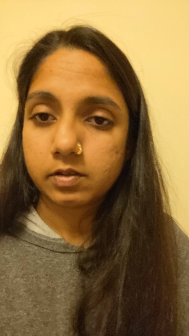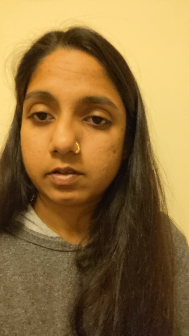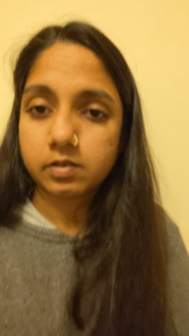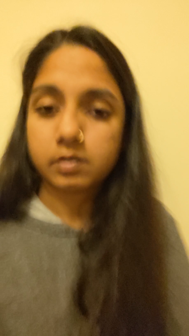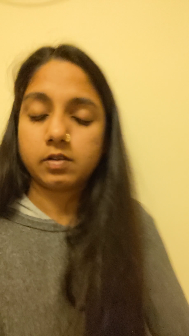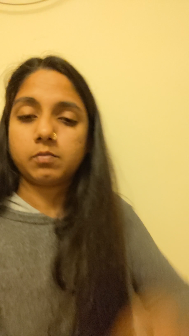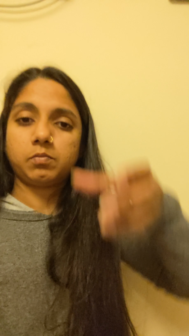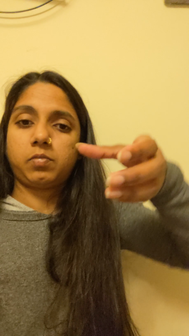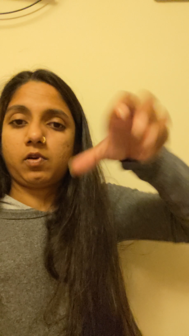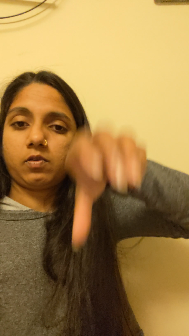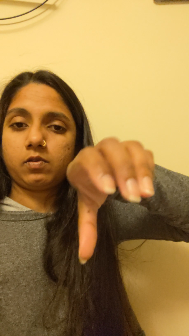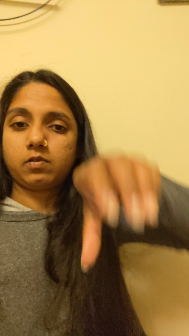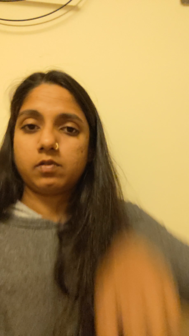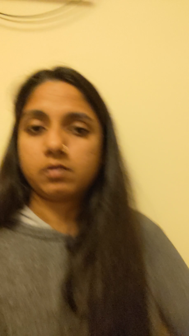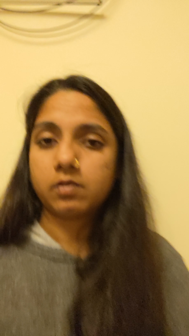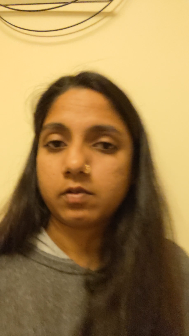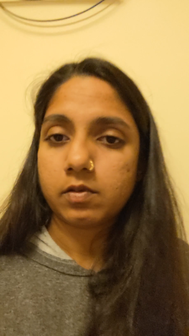pour